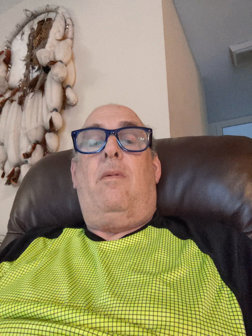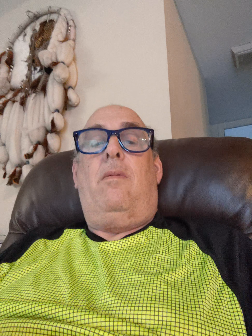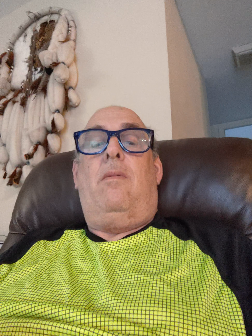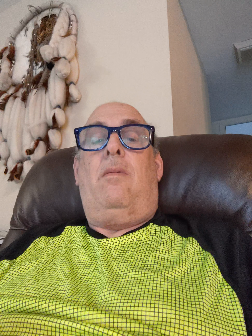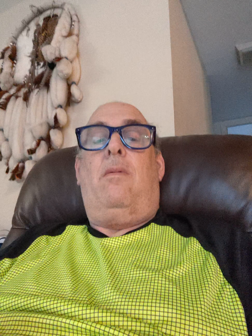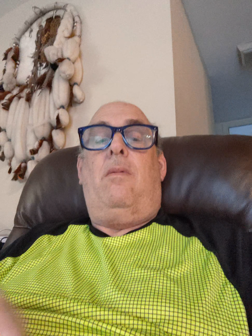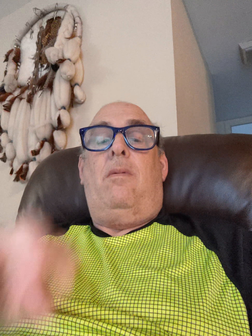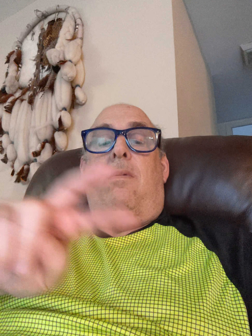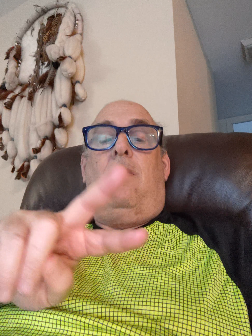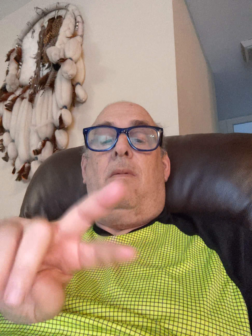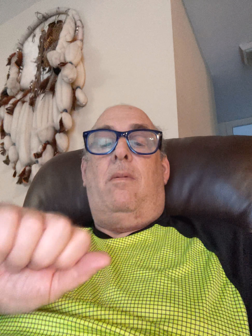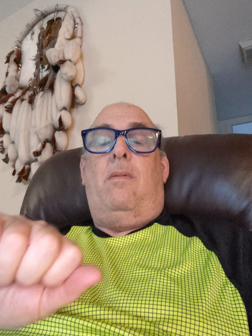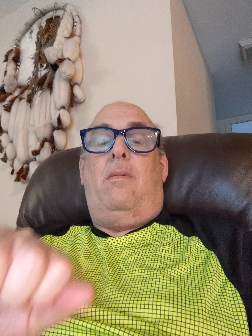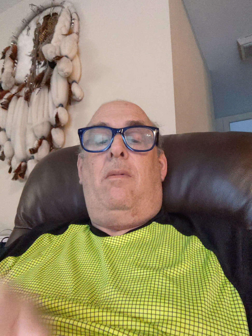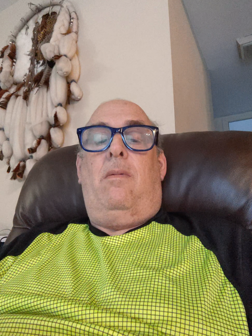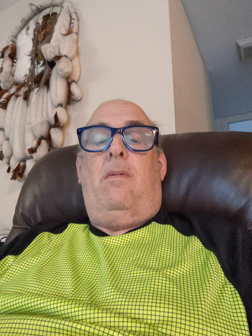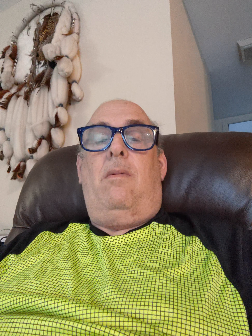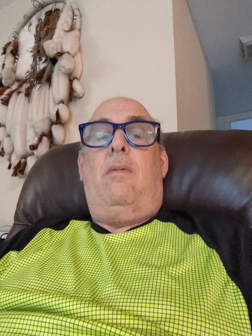pizza